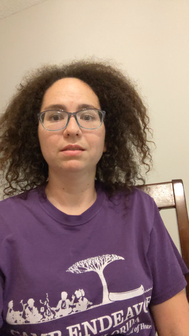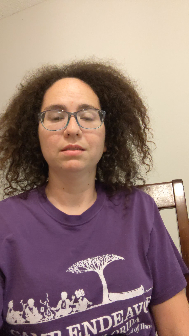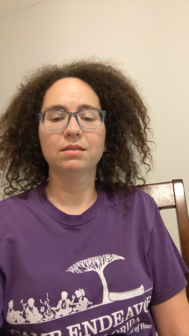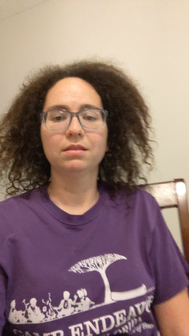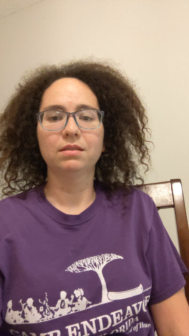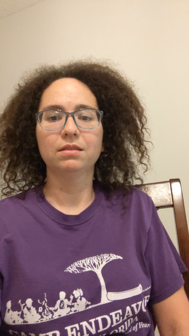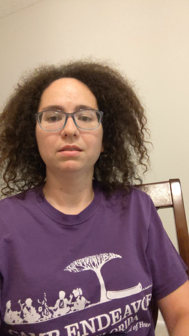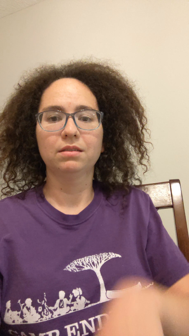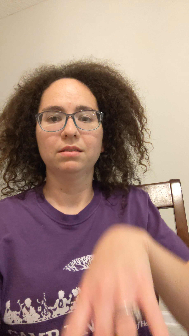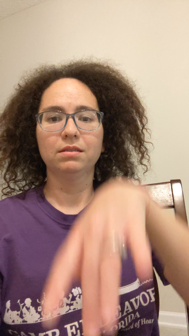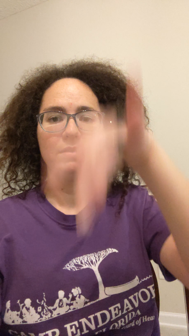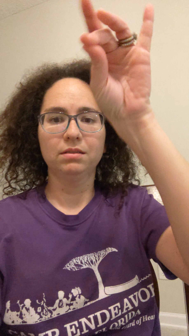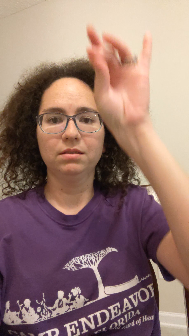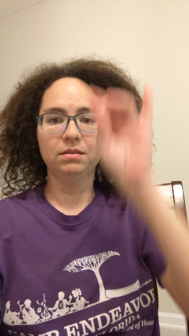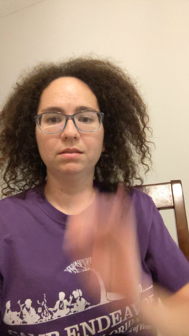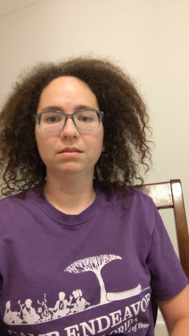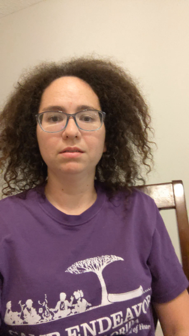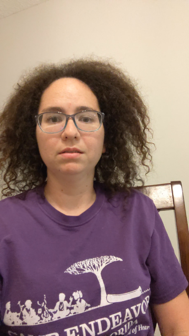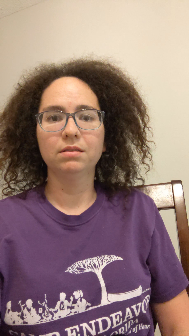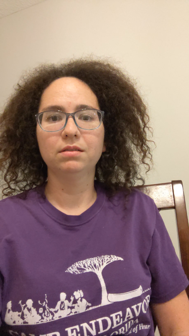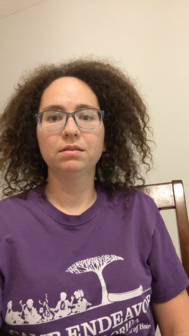pick